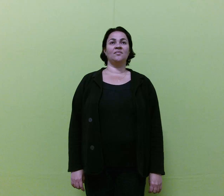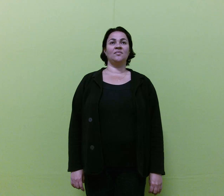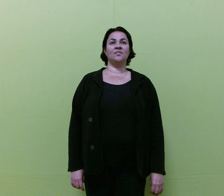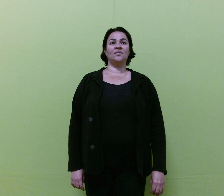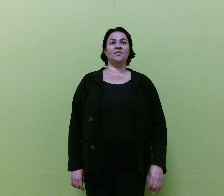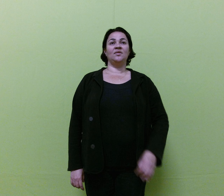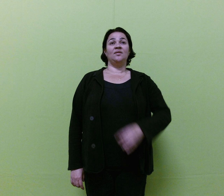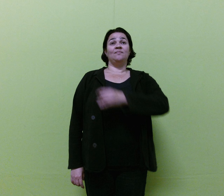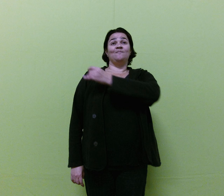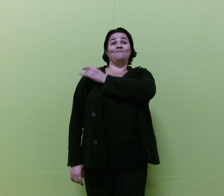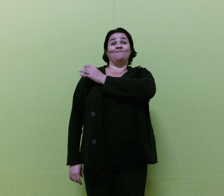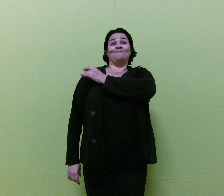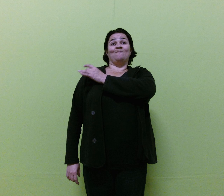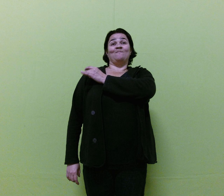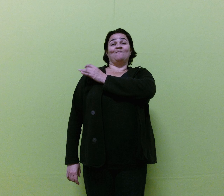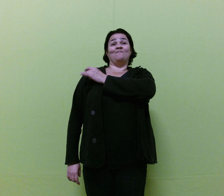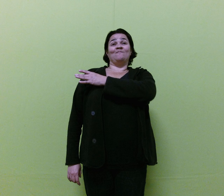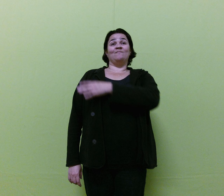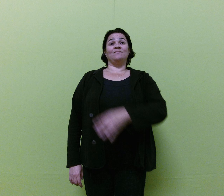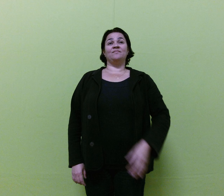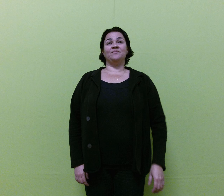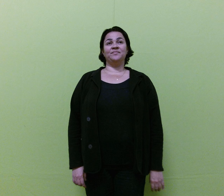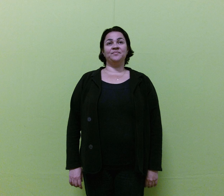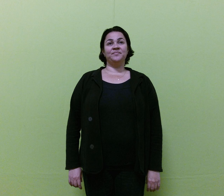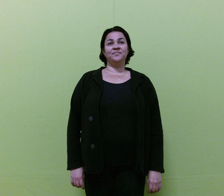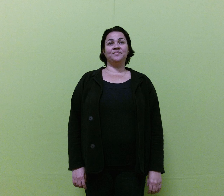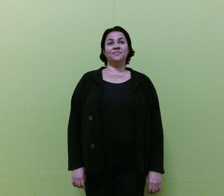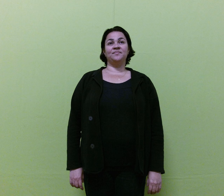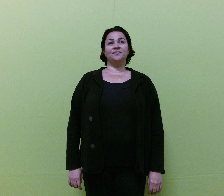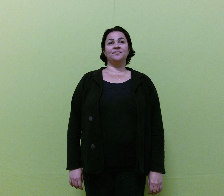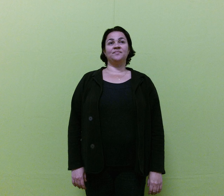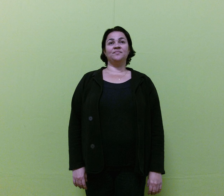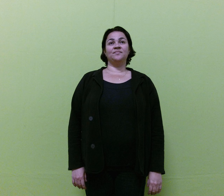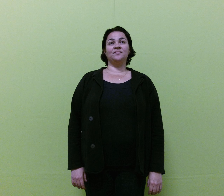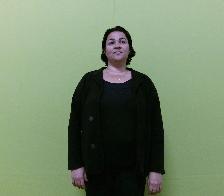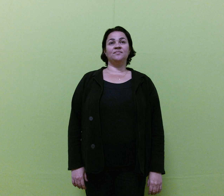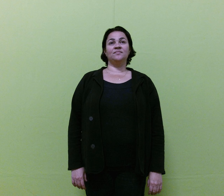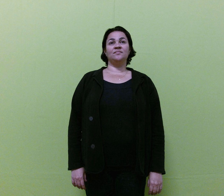medo